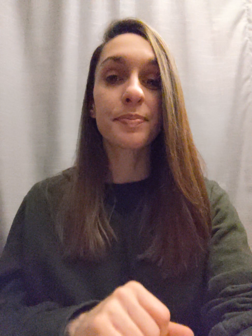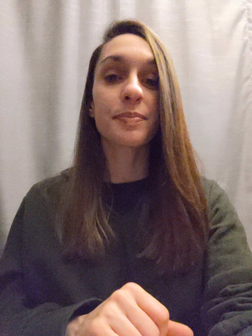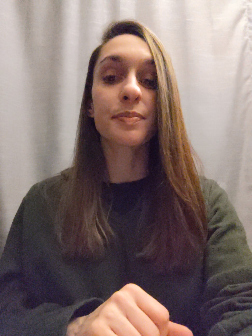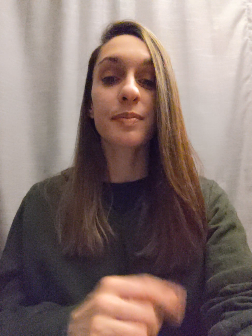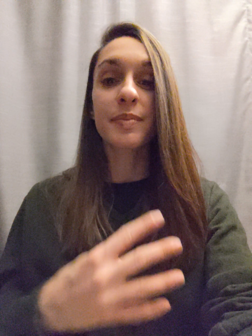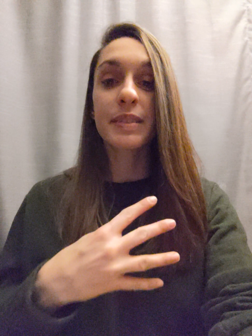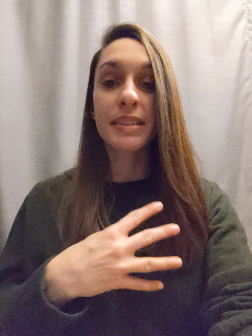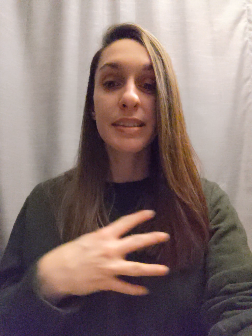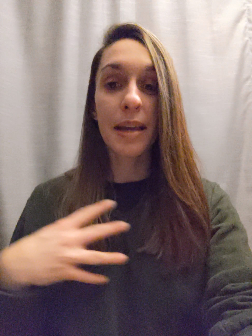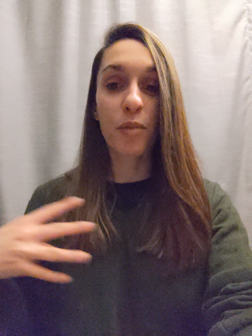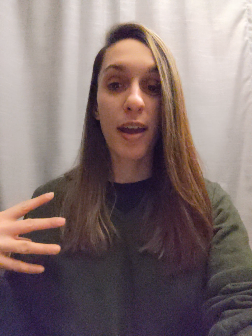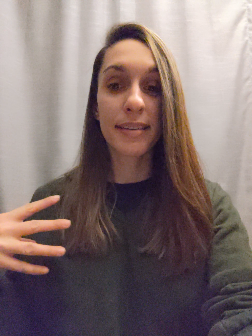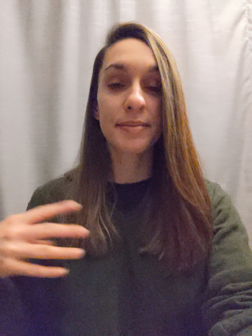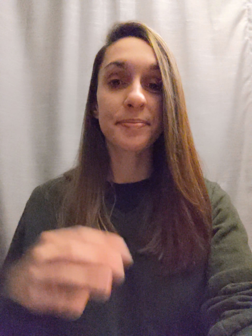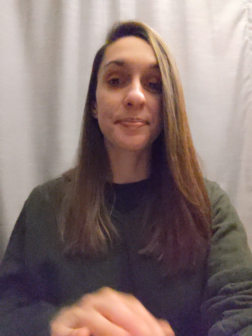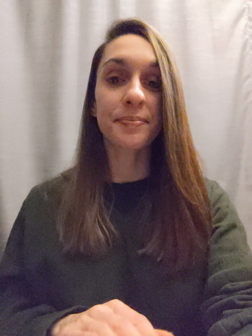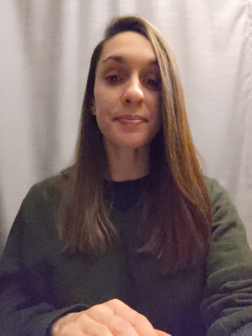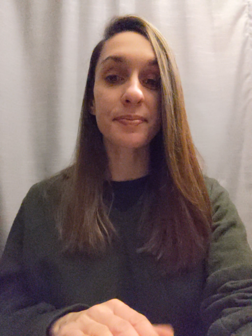zebra